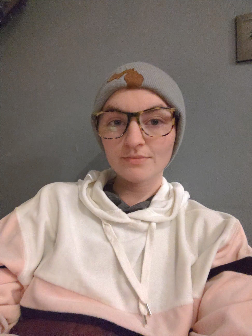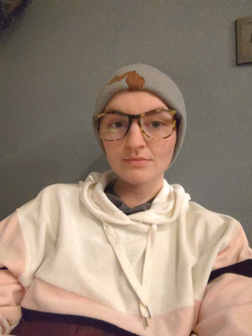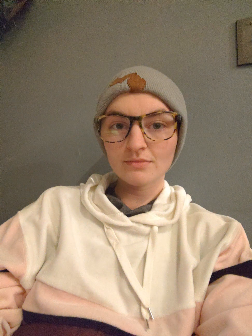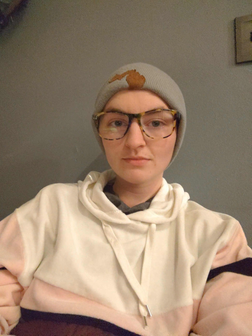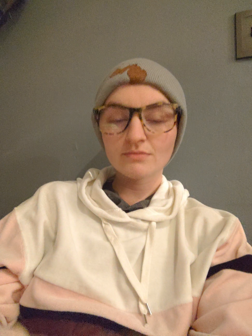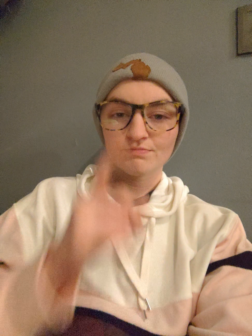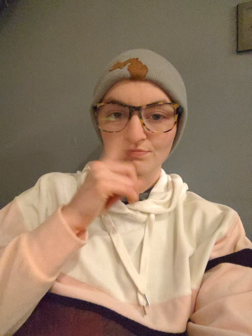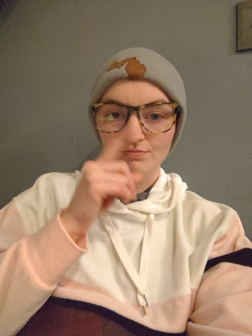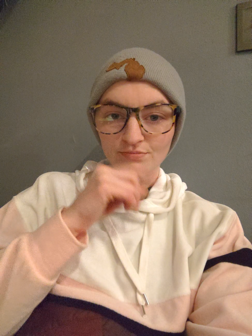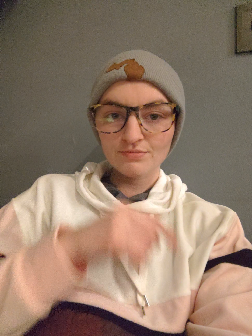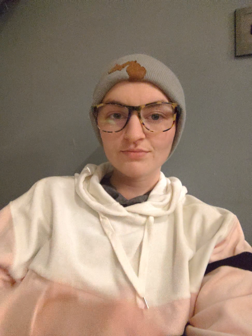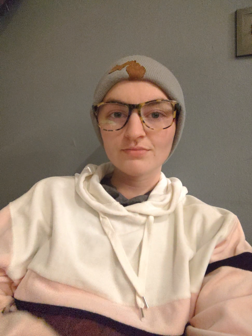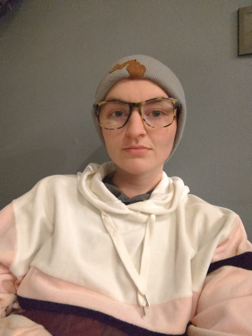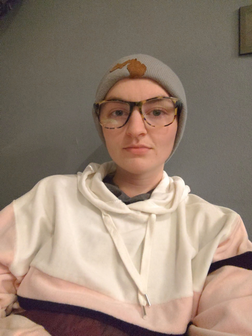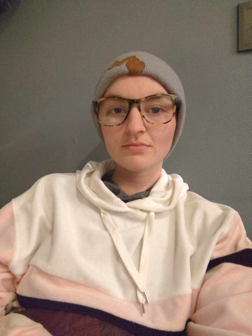mouse